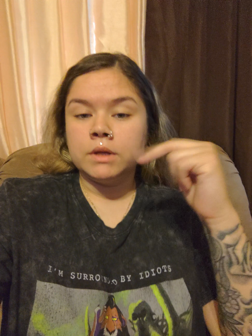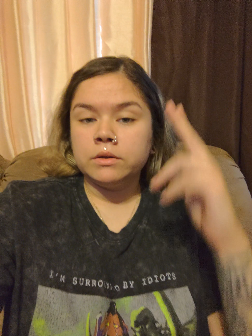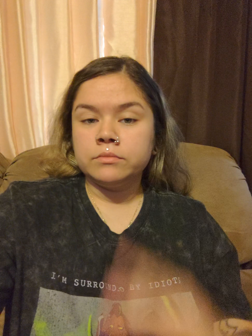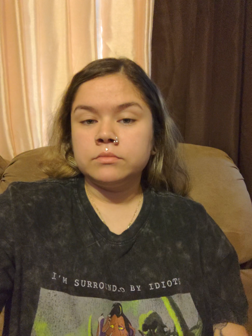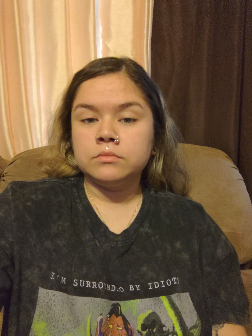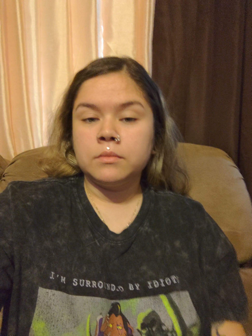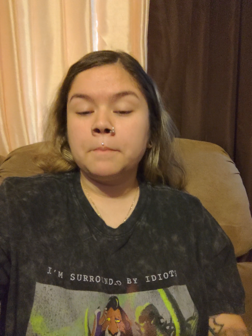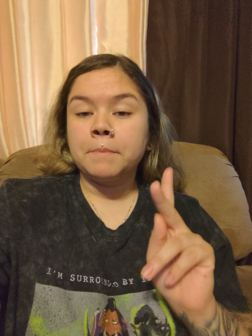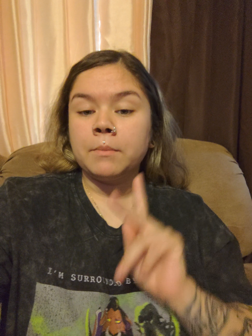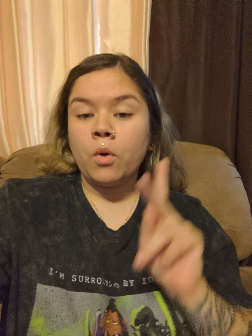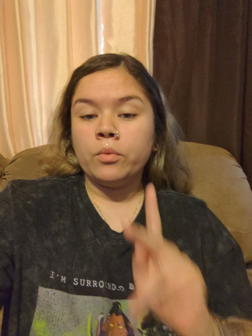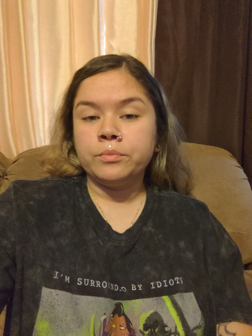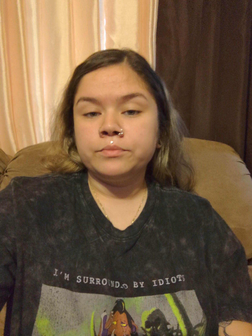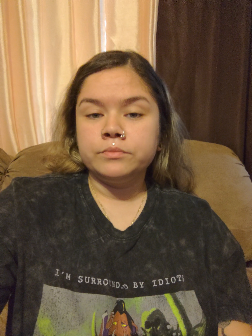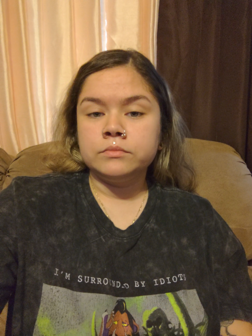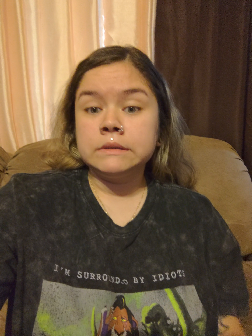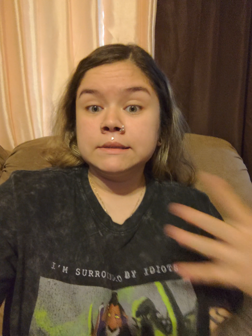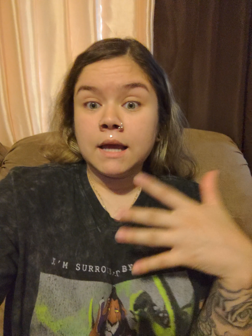people